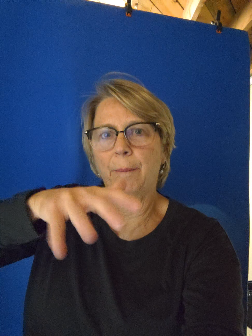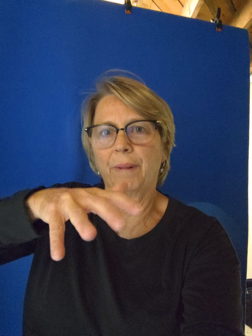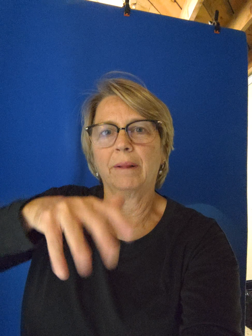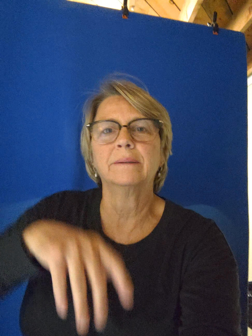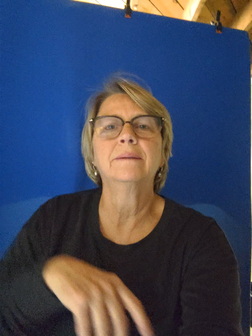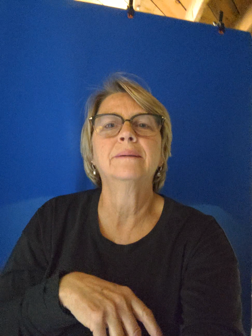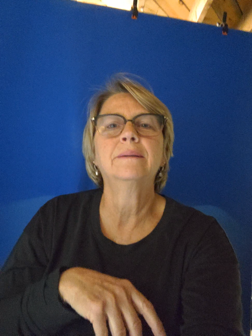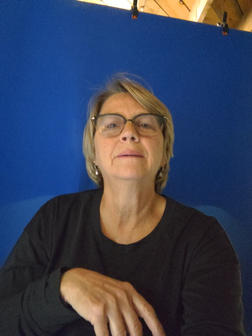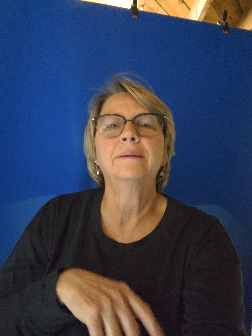helicopter